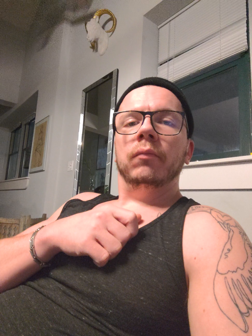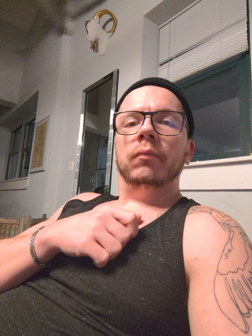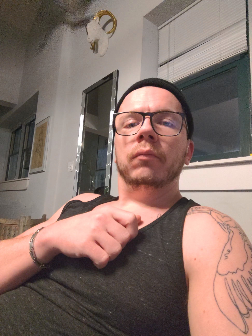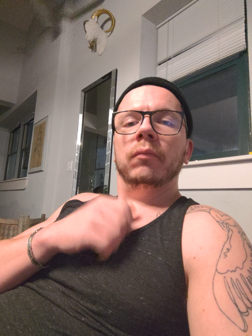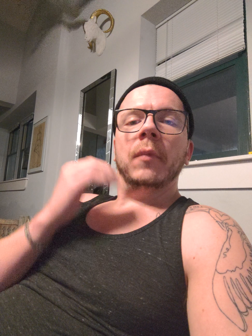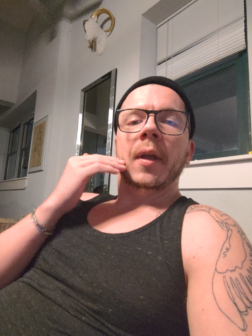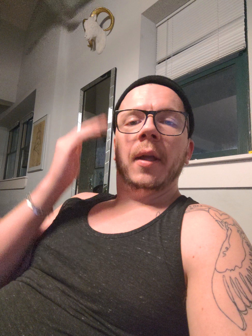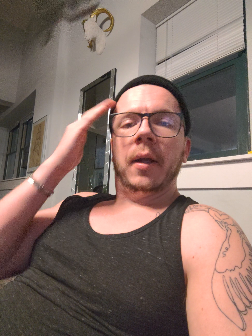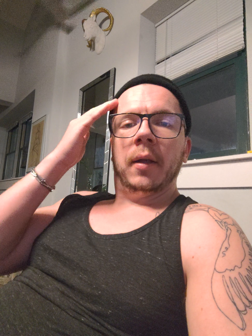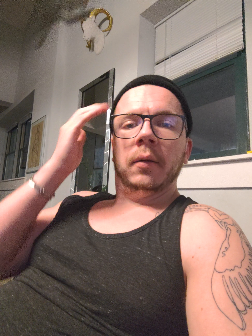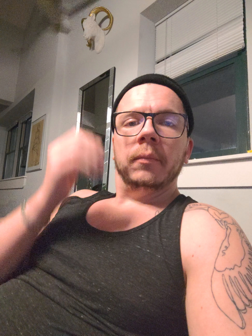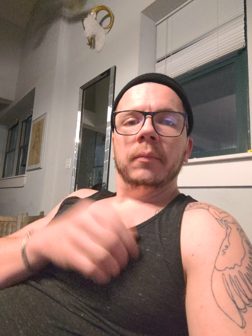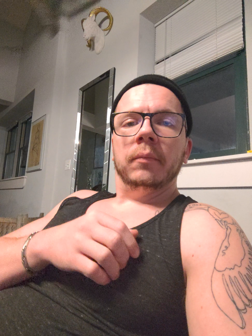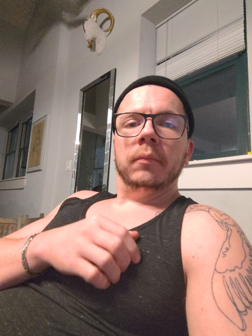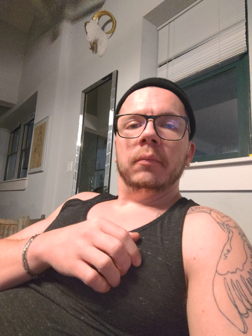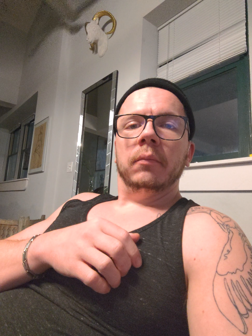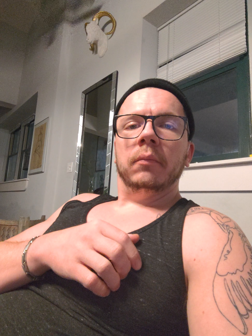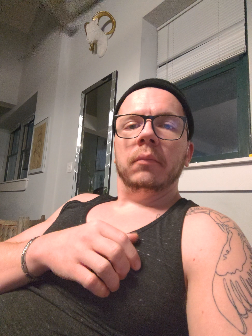head